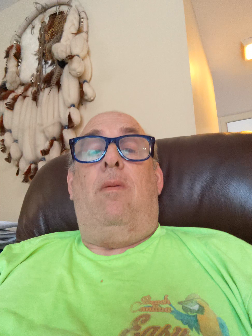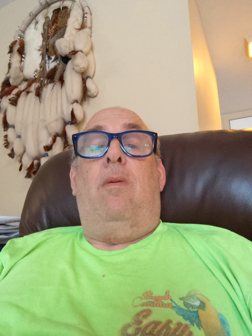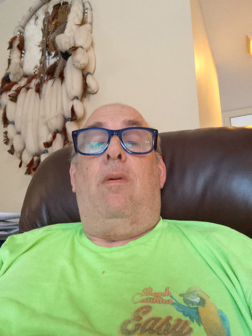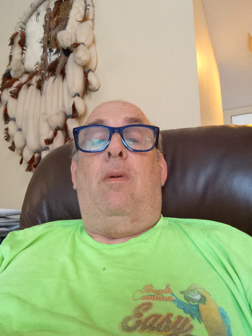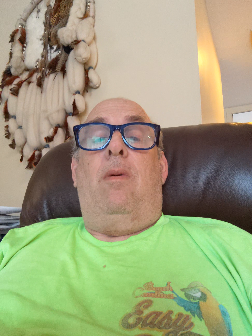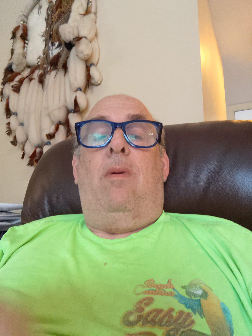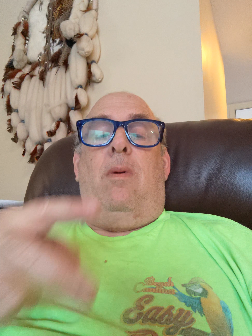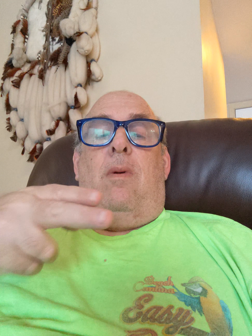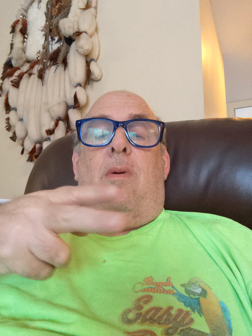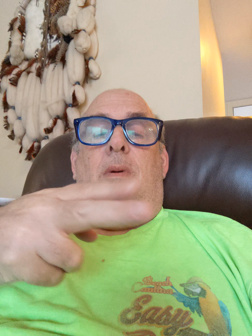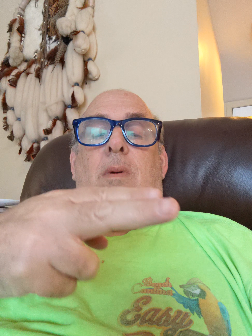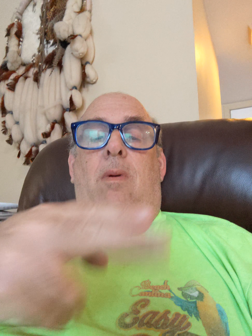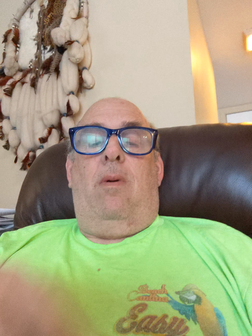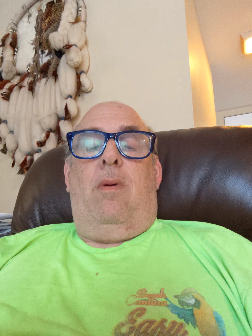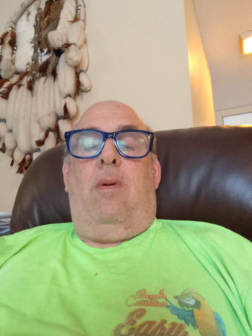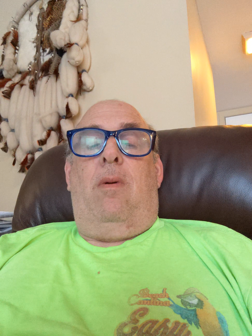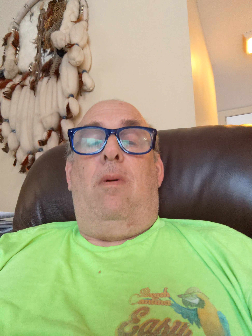cut